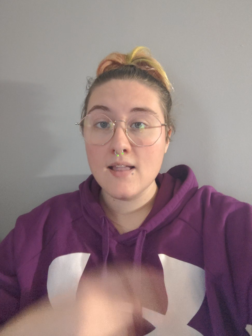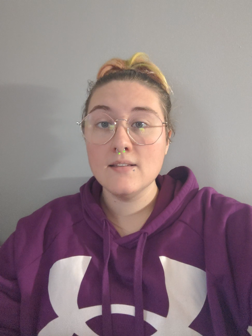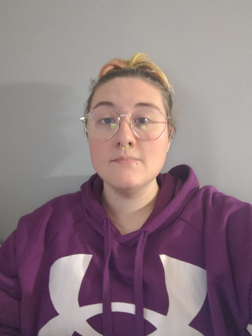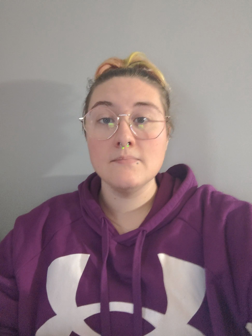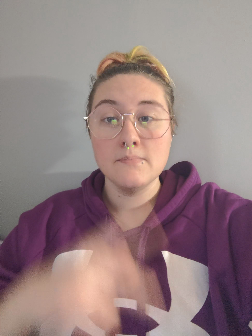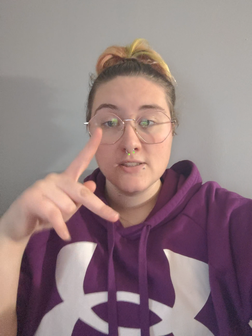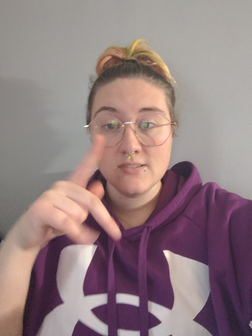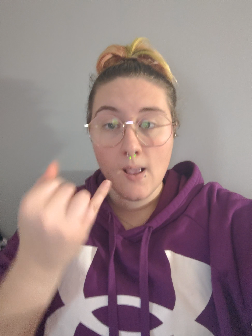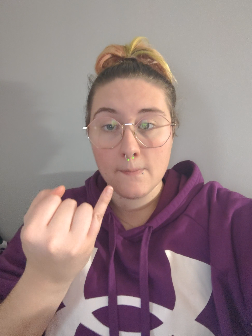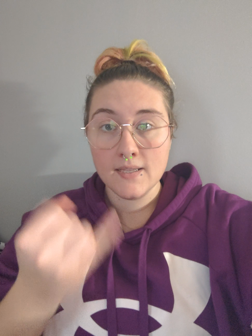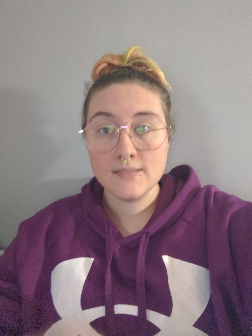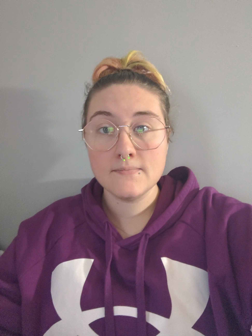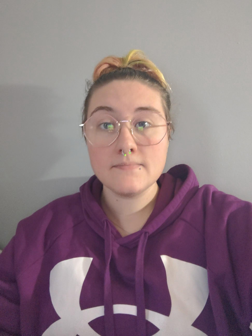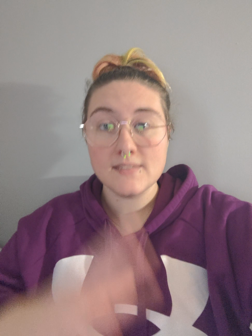pajamas